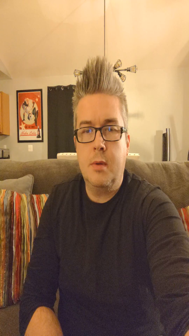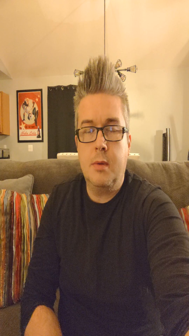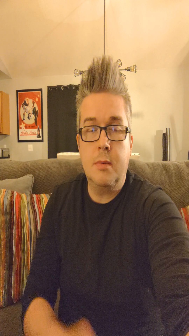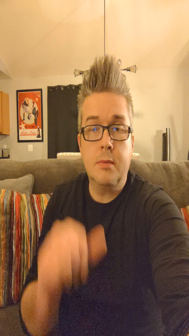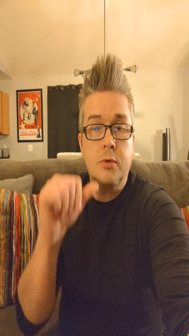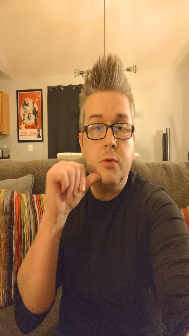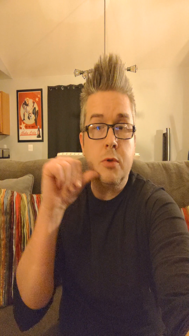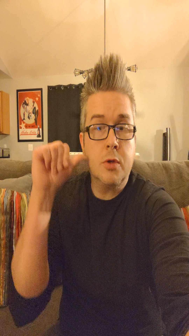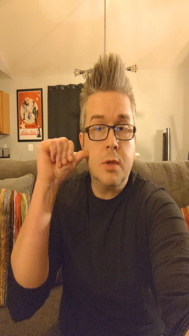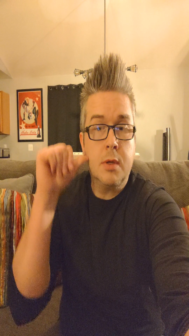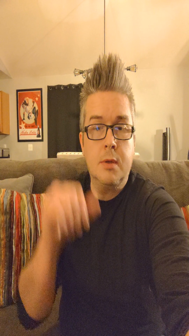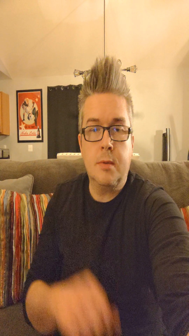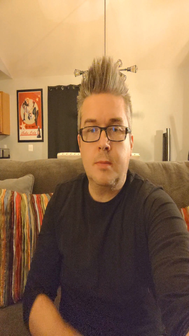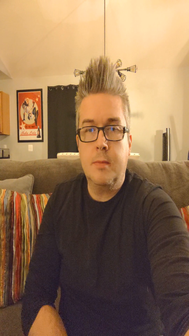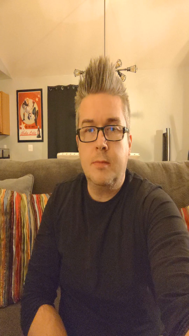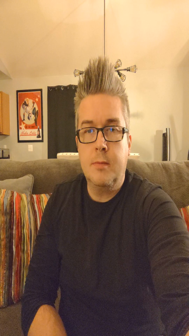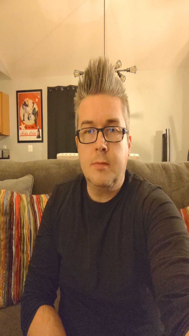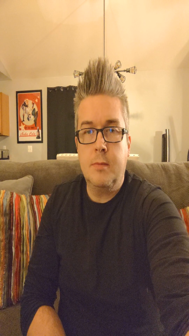yesterday